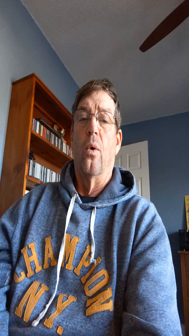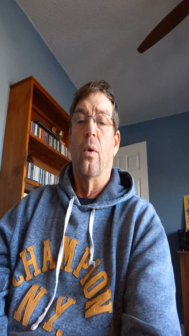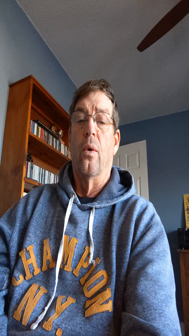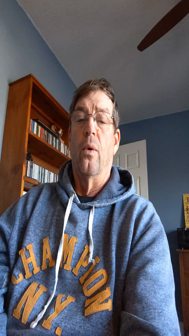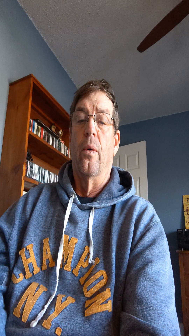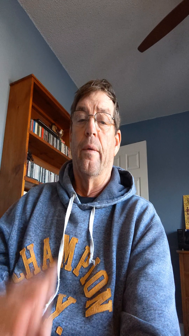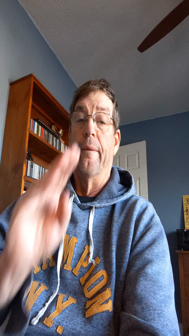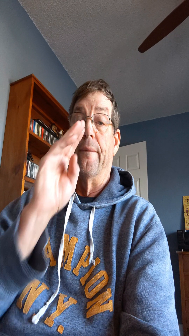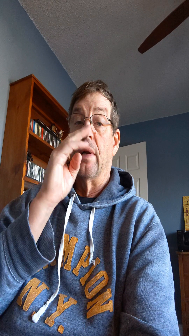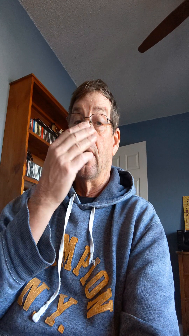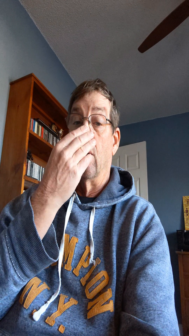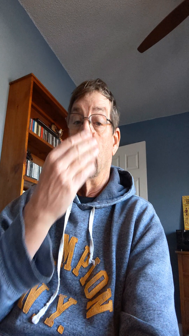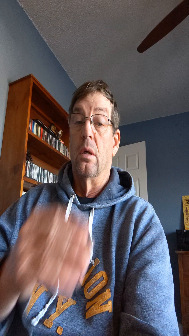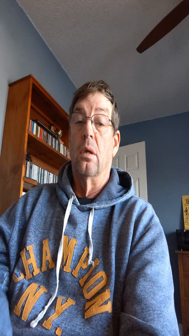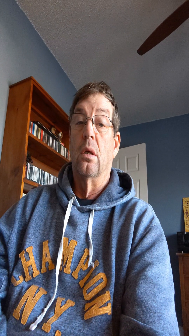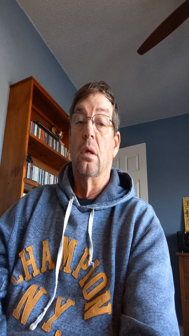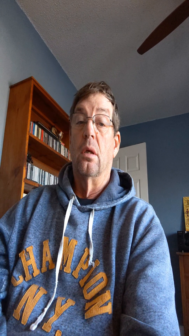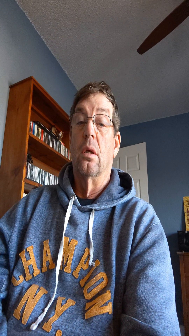flower